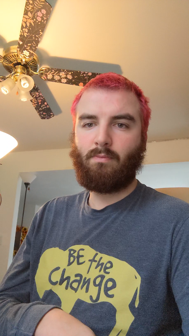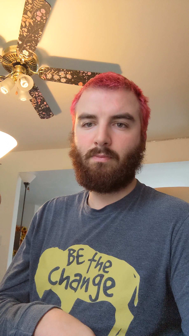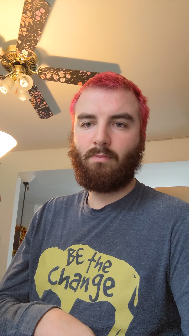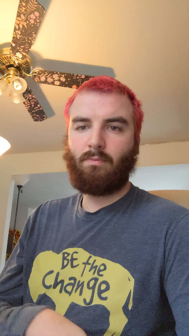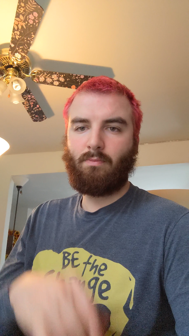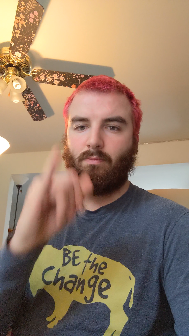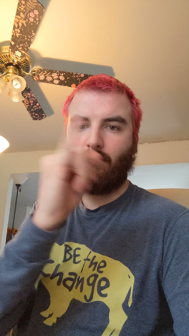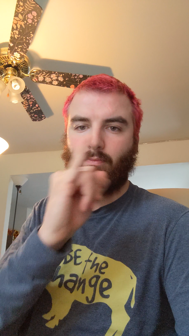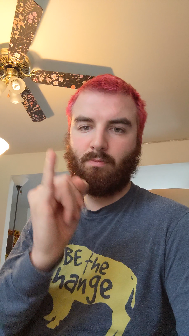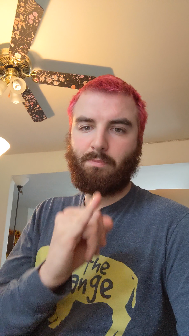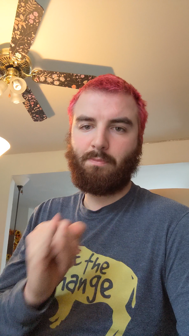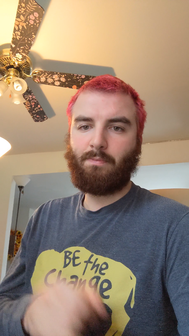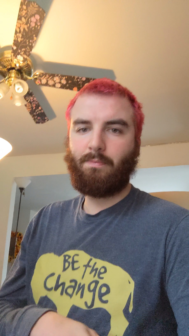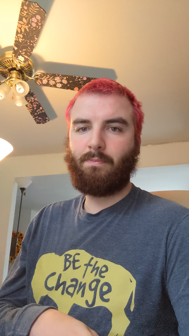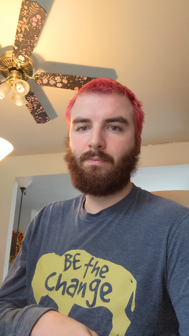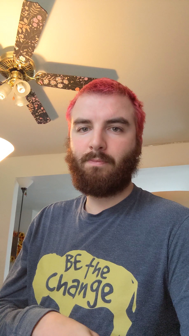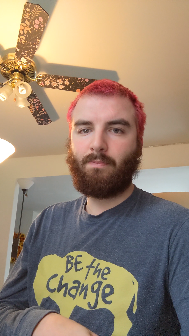draw